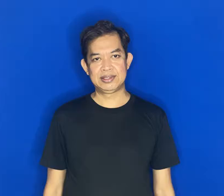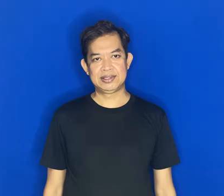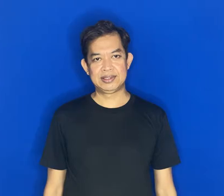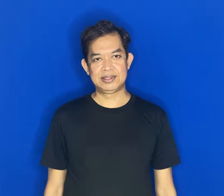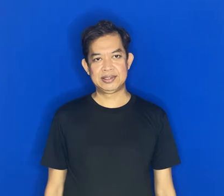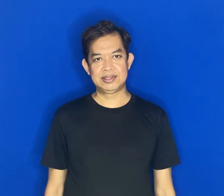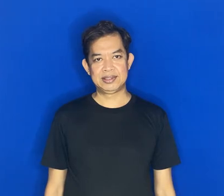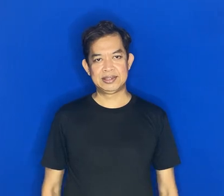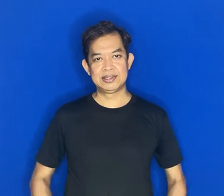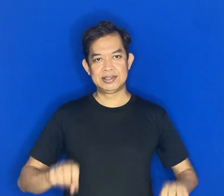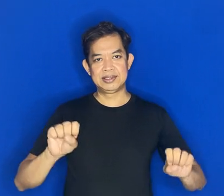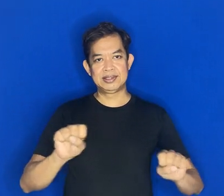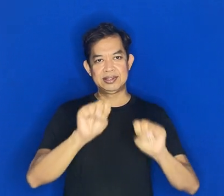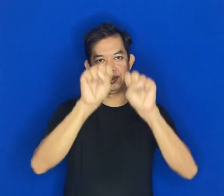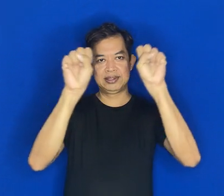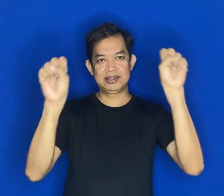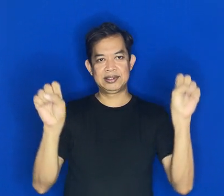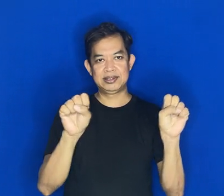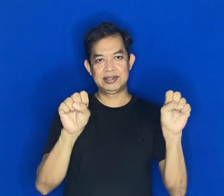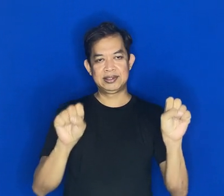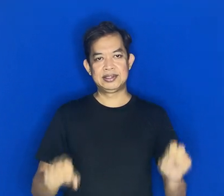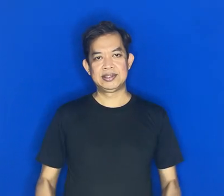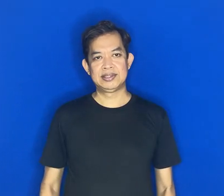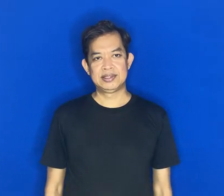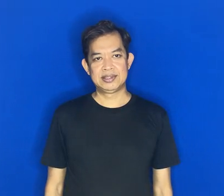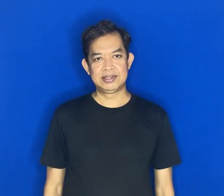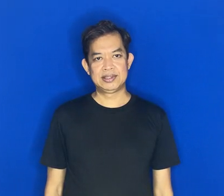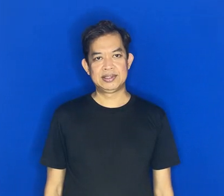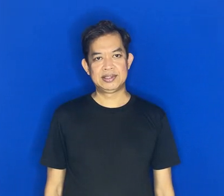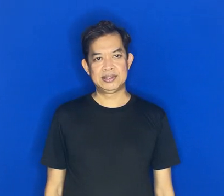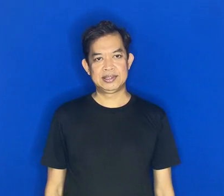saturday